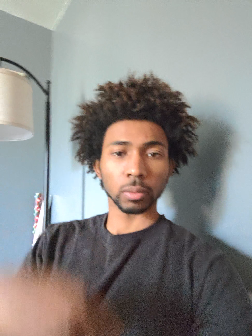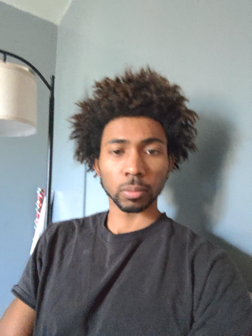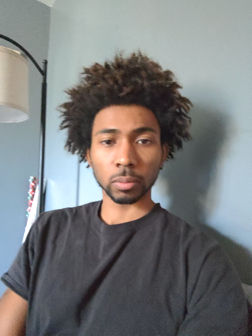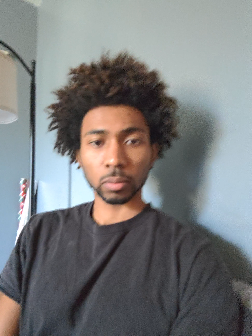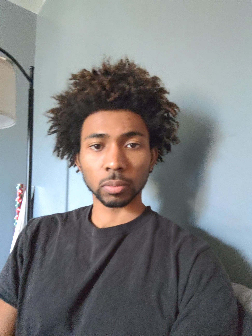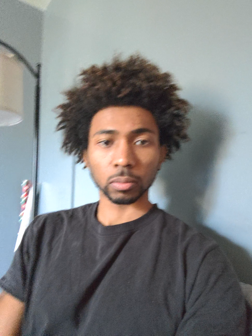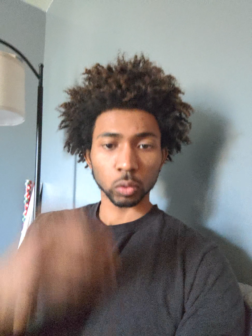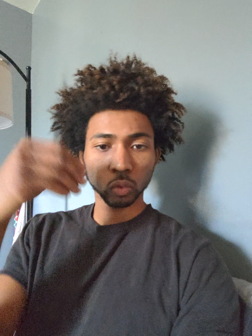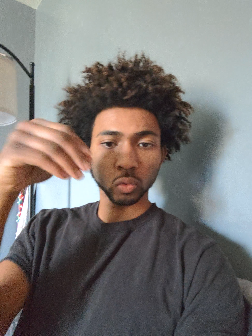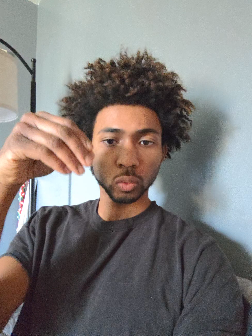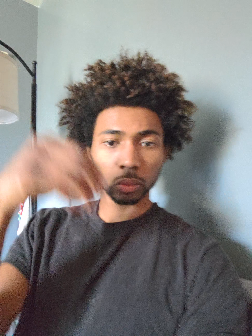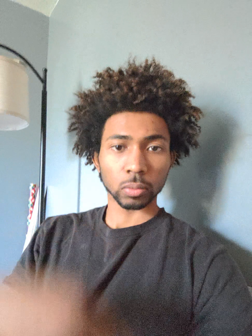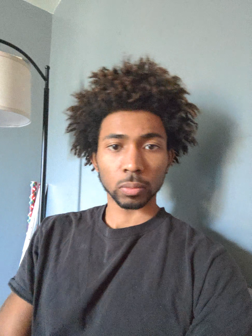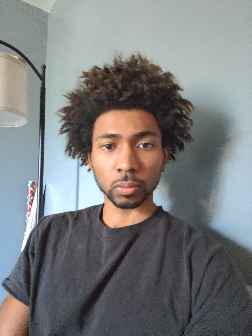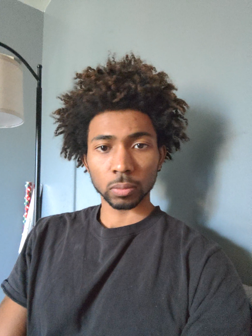store